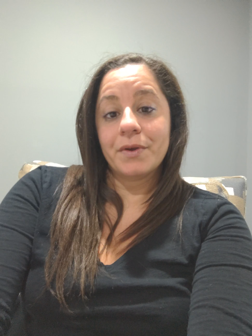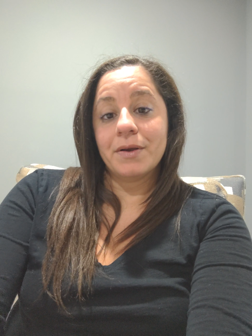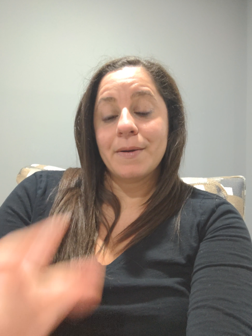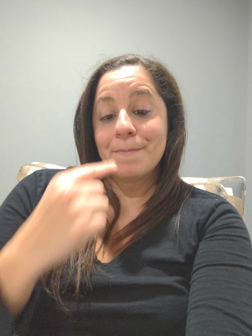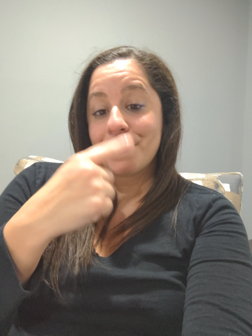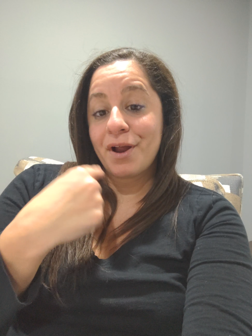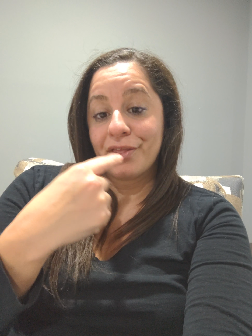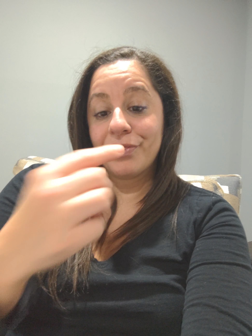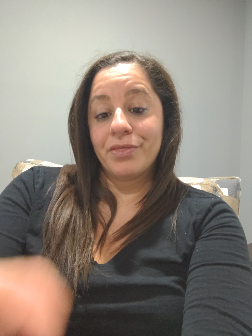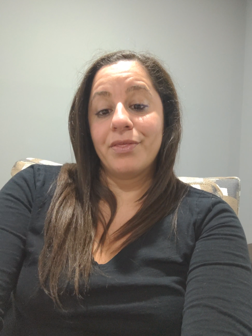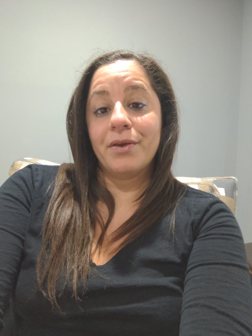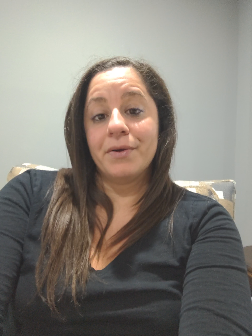mouth